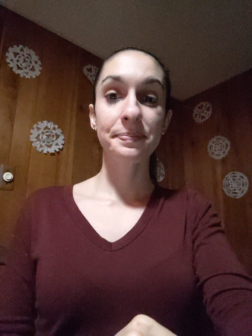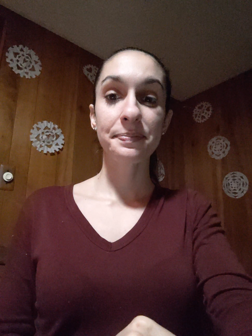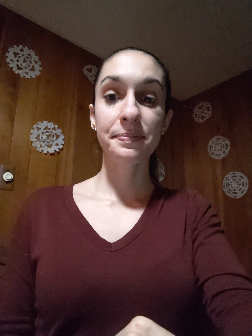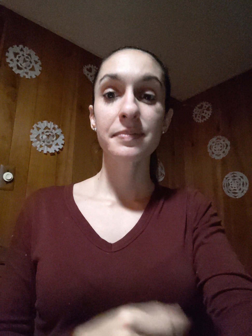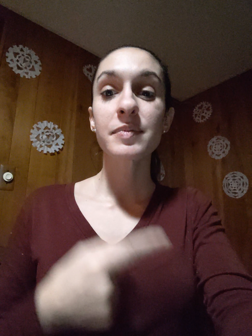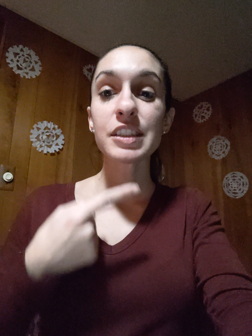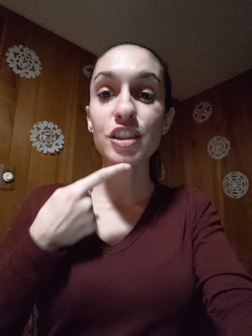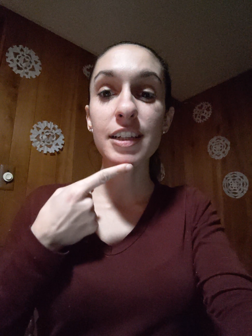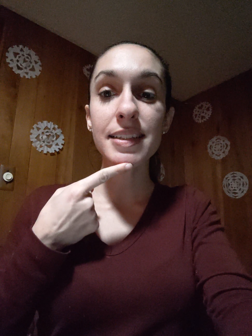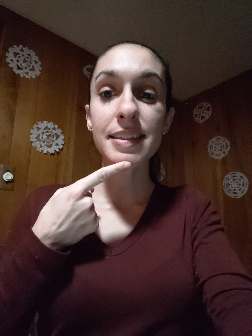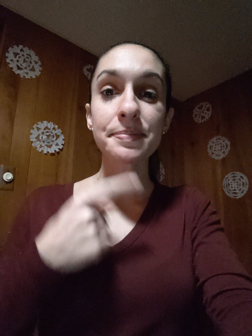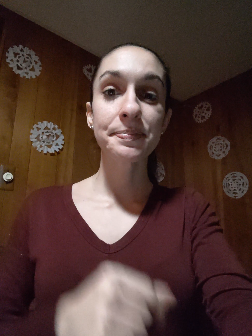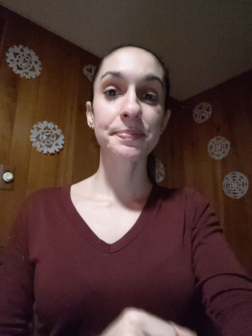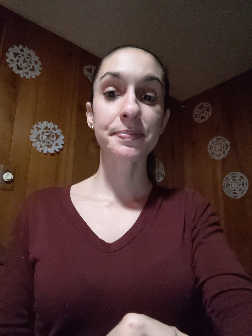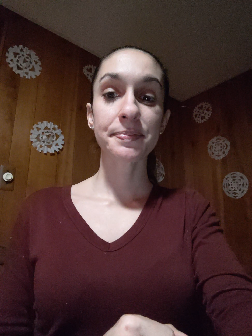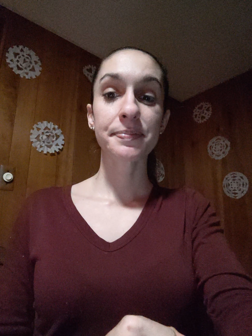chin